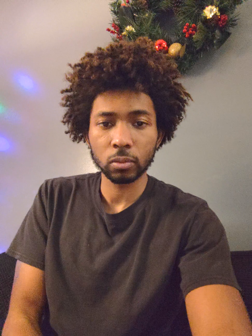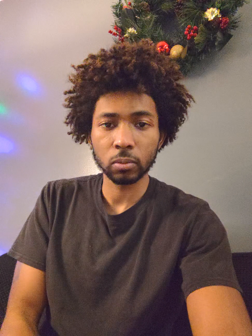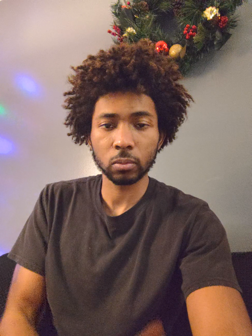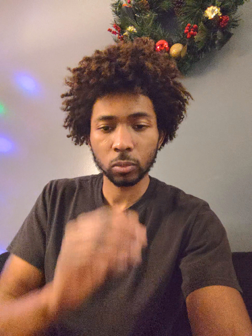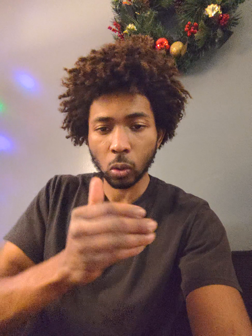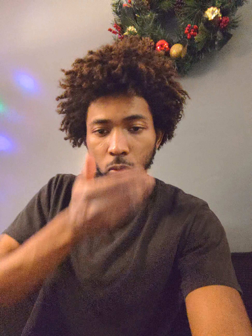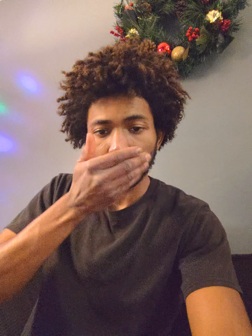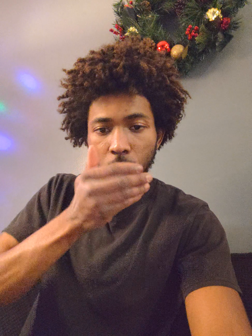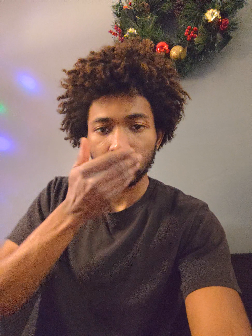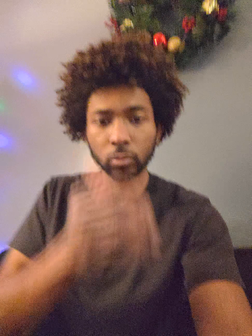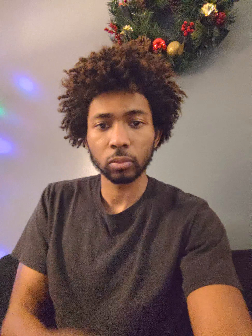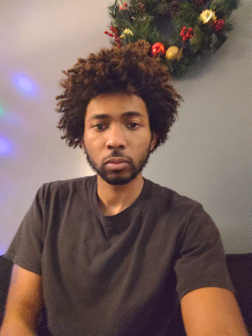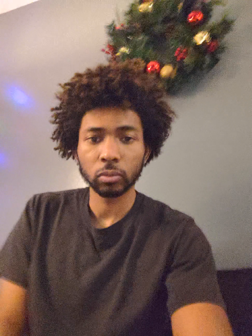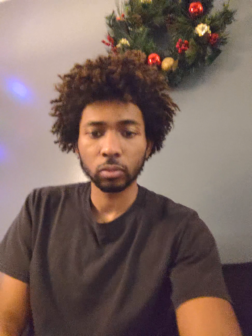cereal